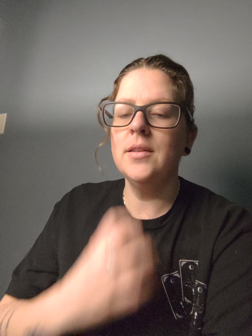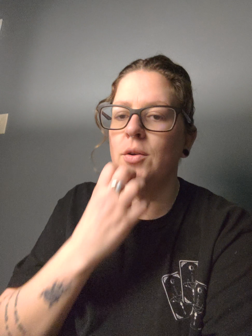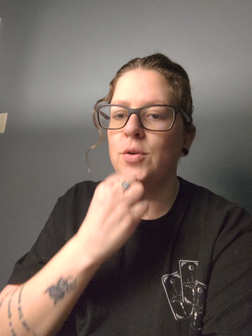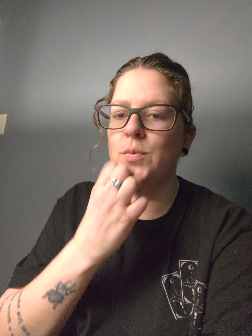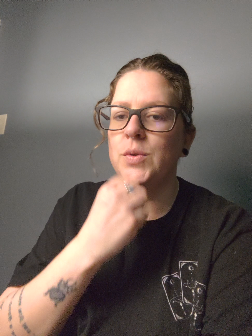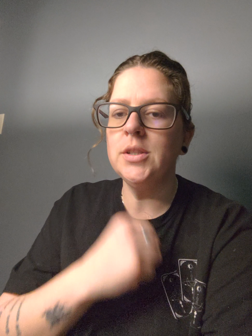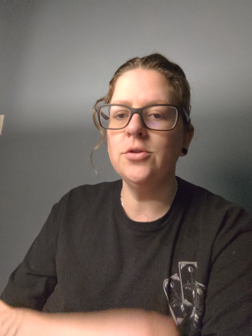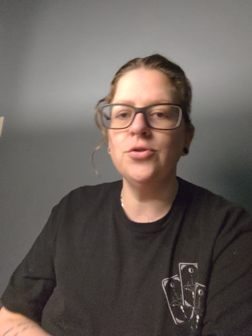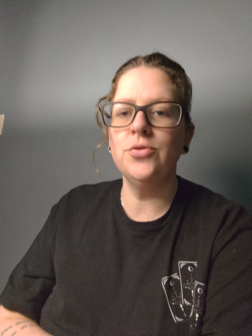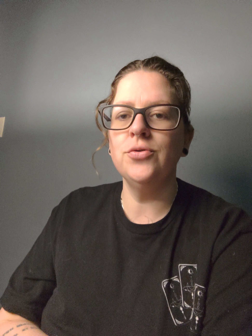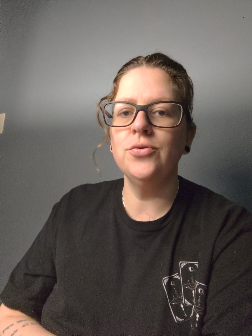underwear